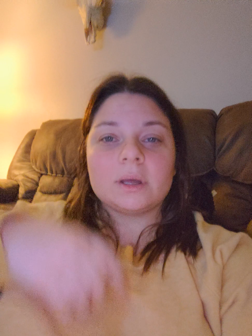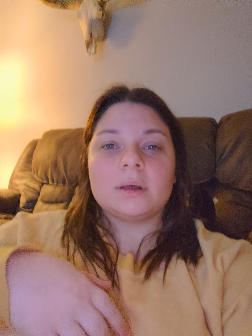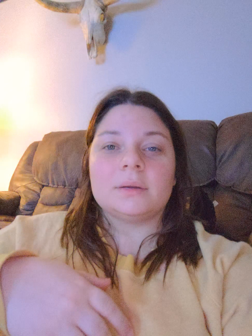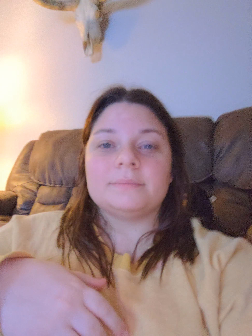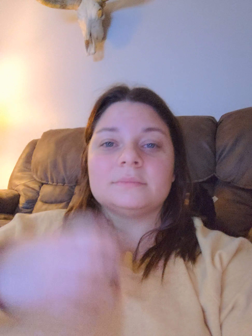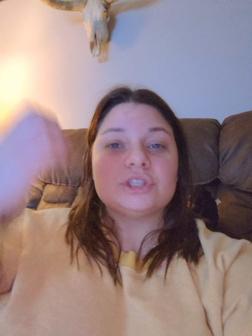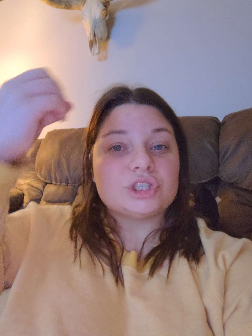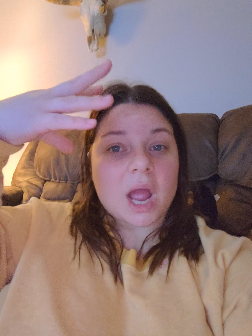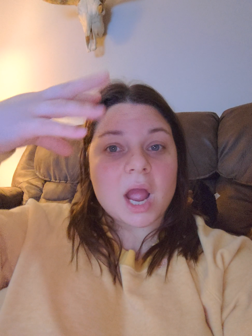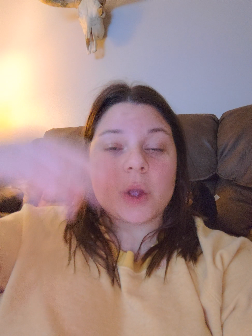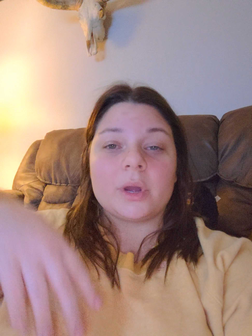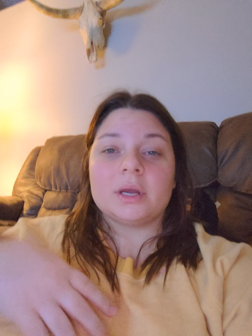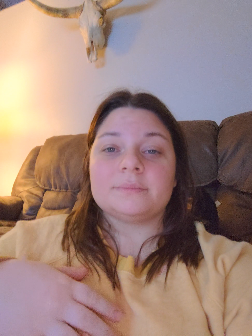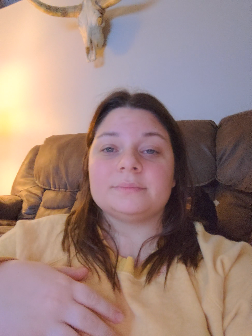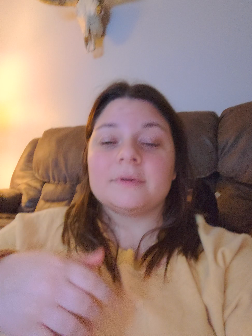shower